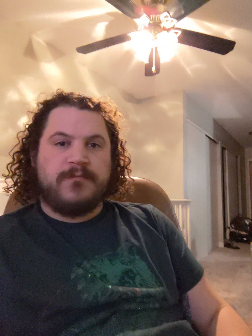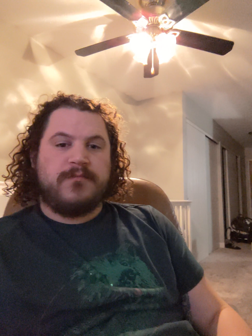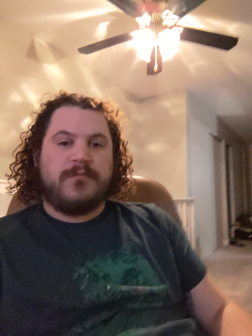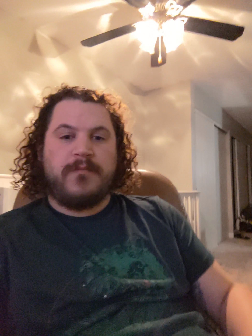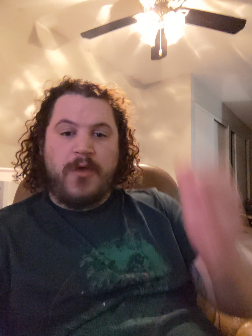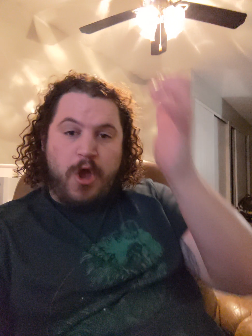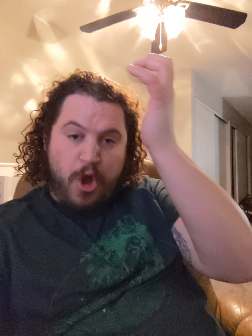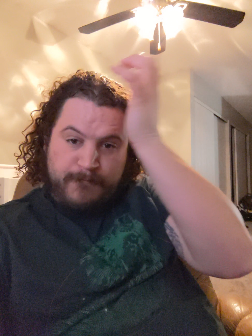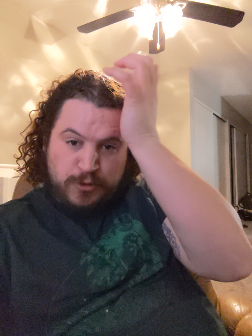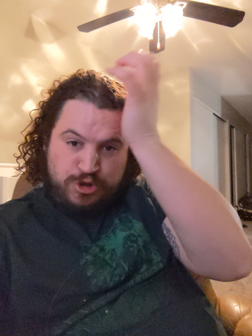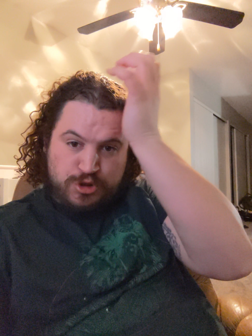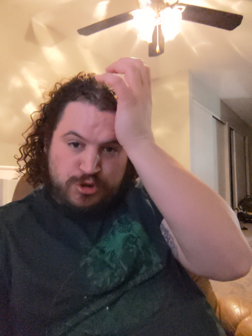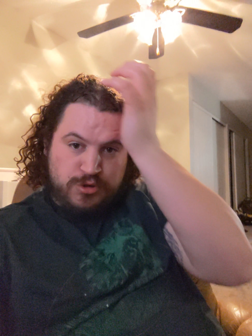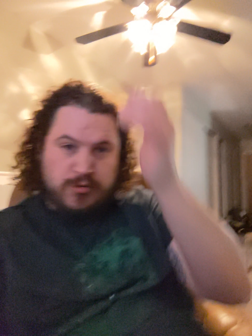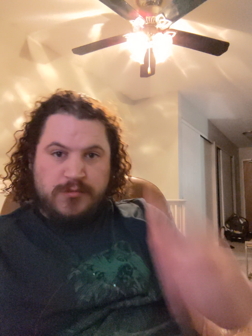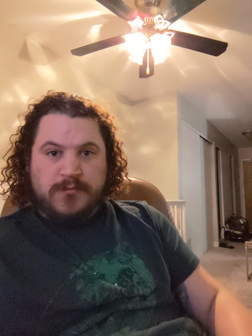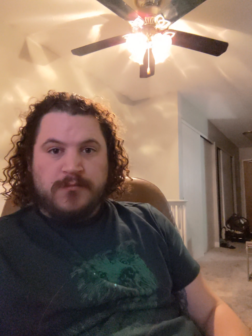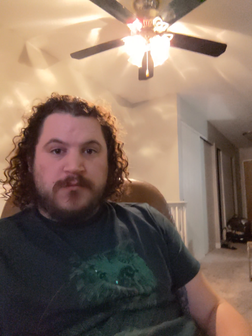garbage